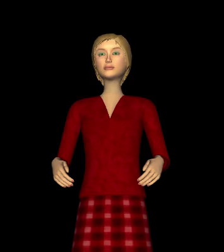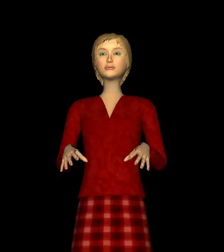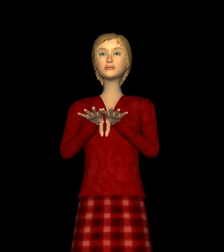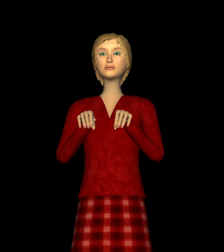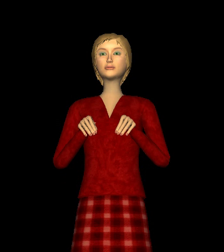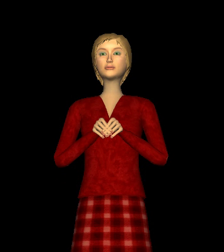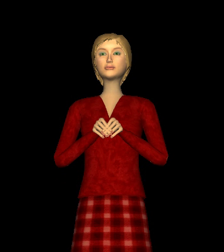عائلة